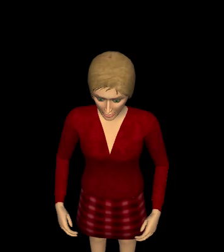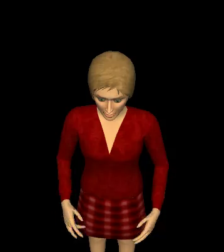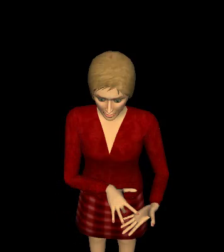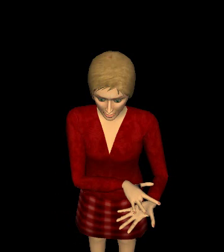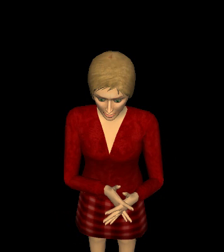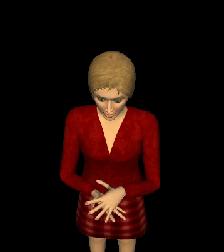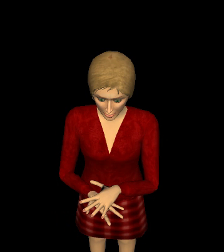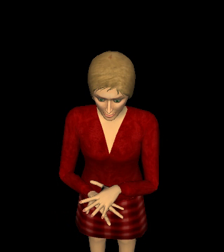كل شيء